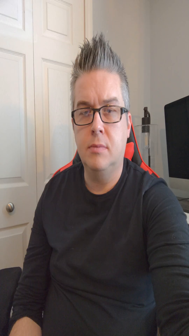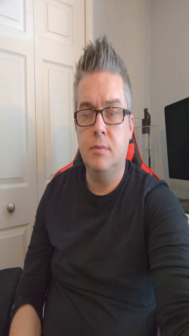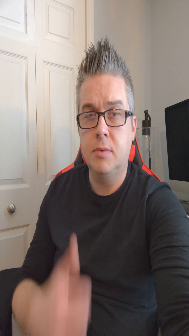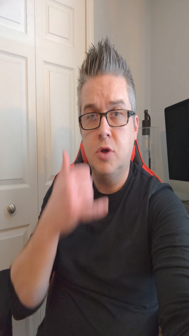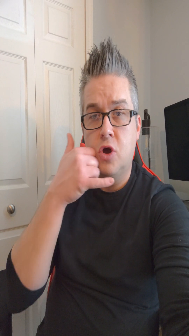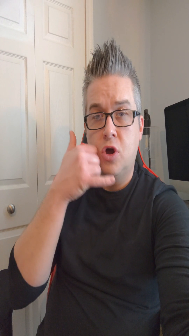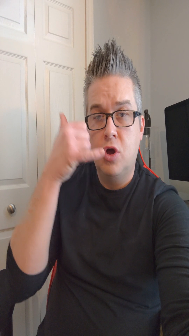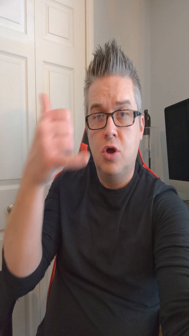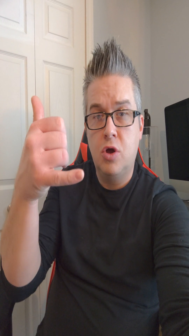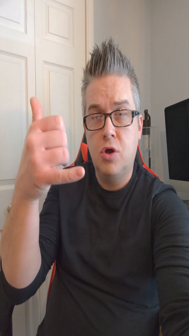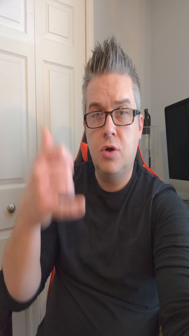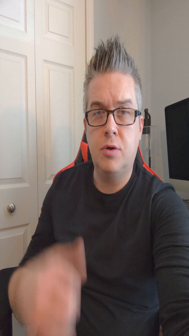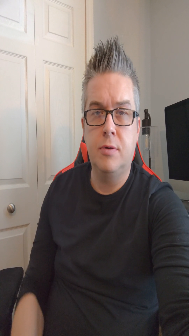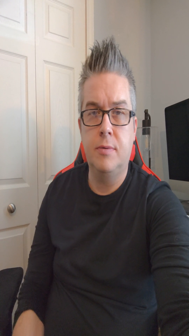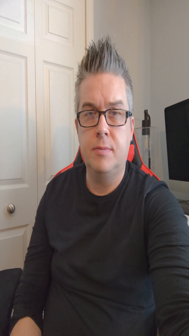call on the phone